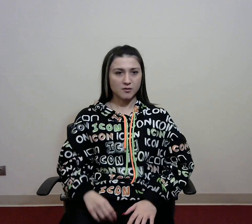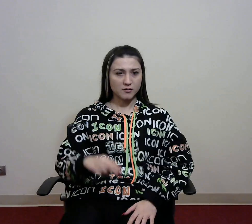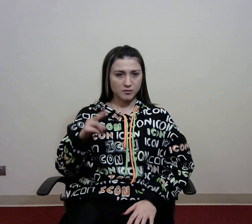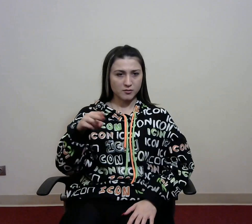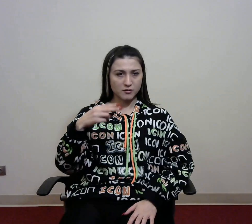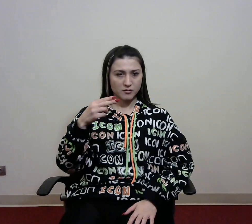D